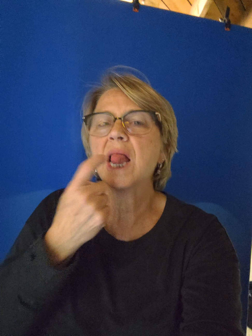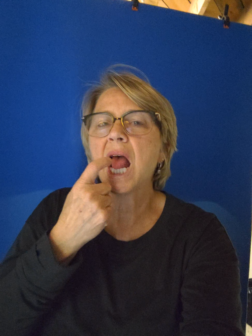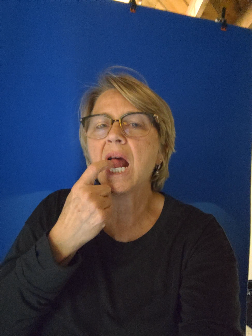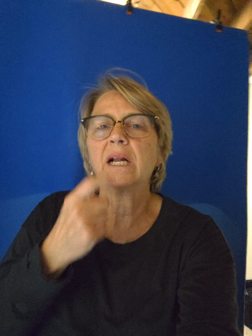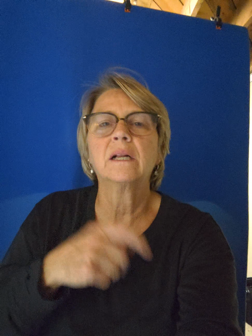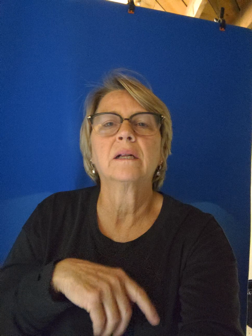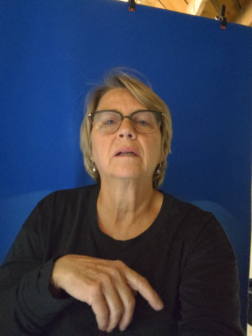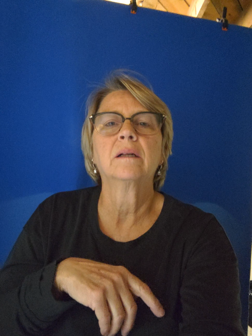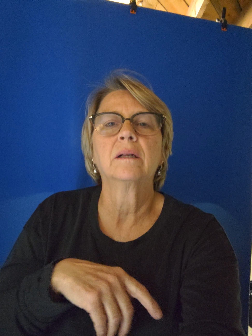tongue